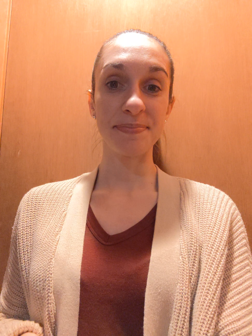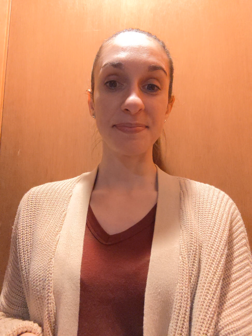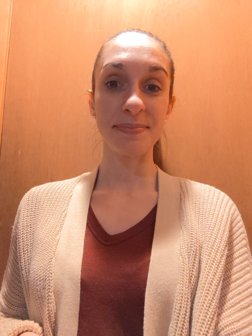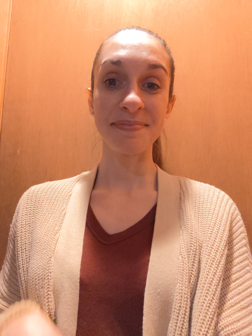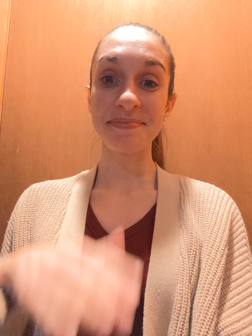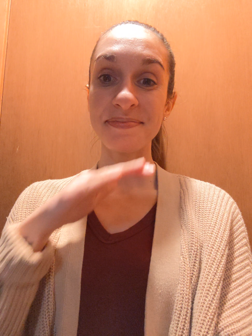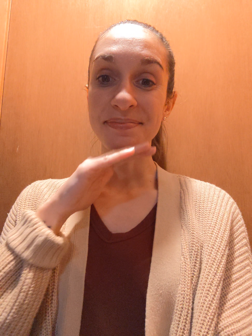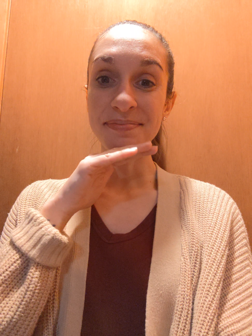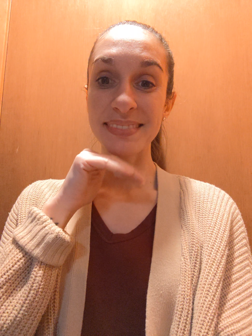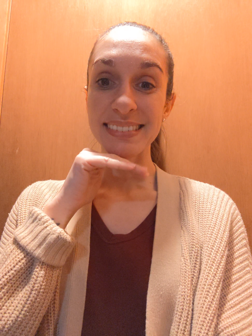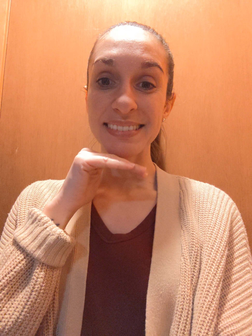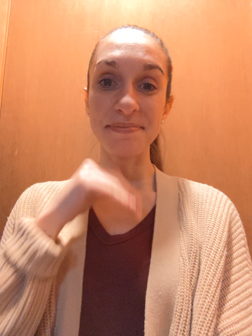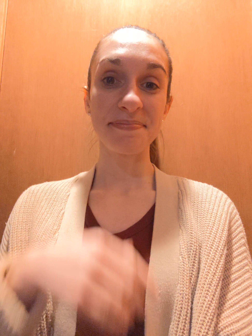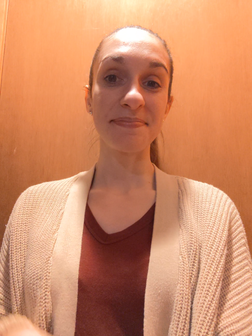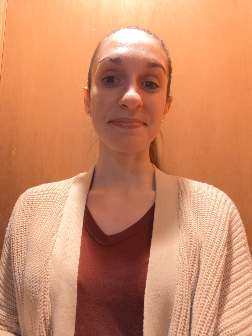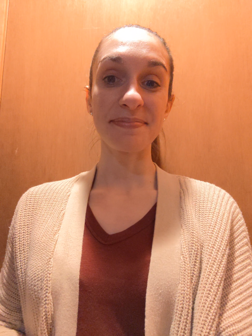pig